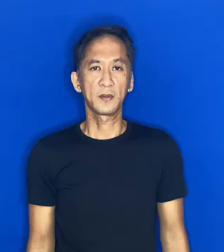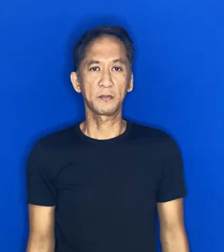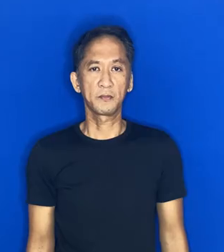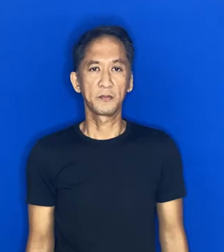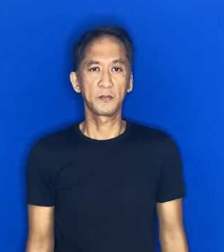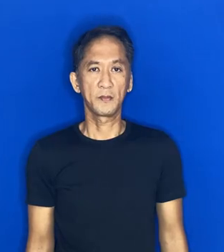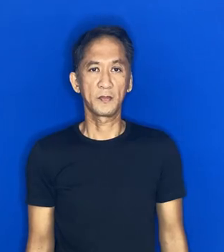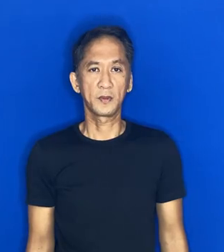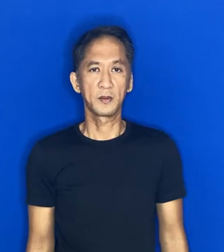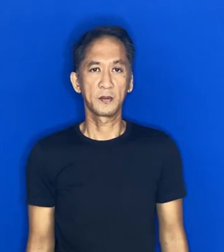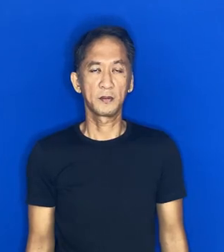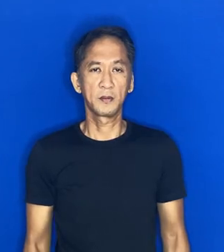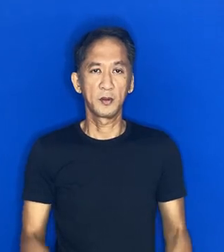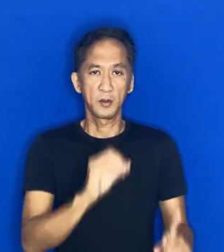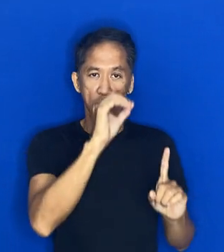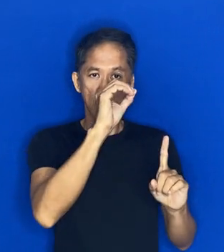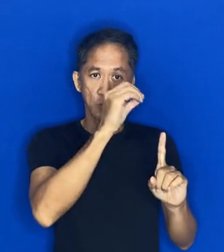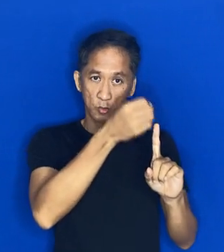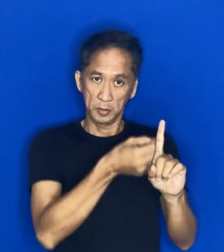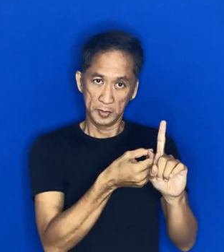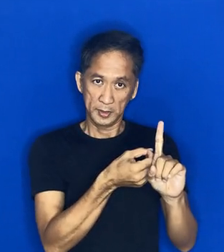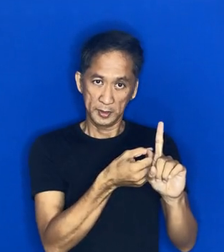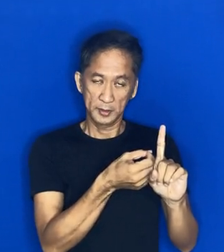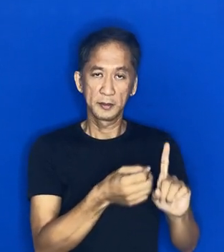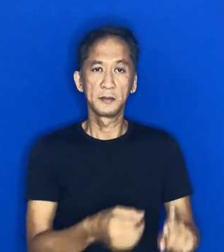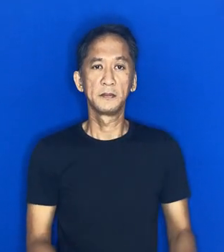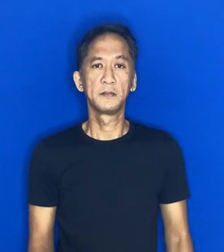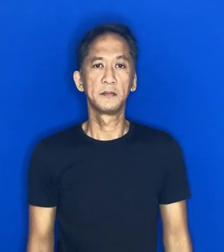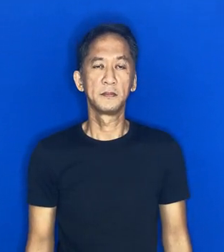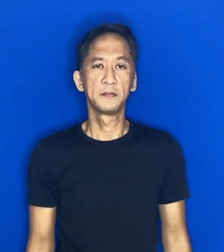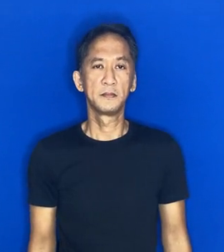october